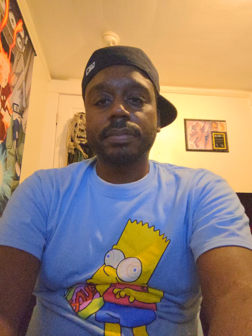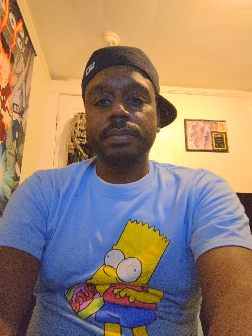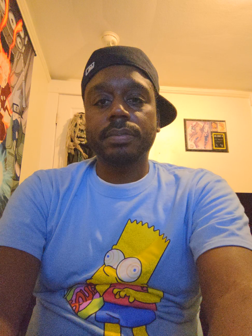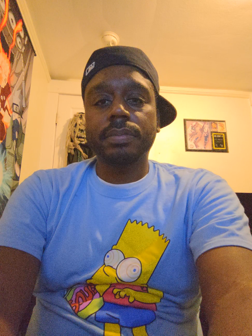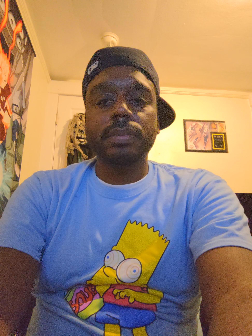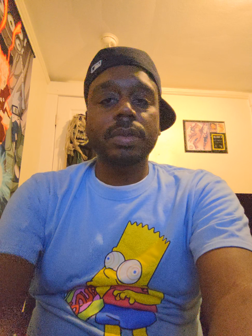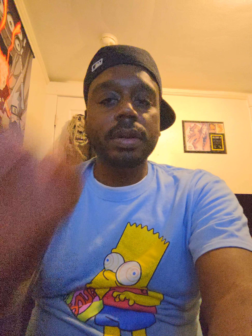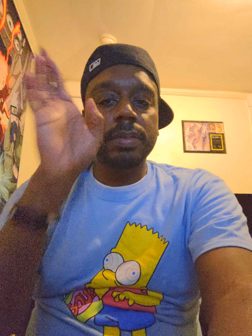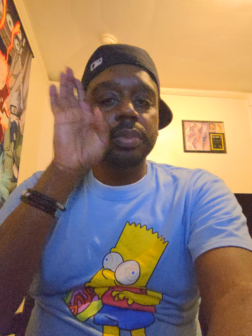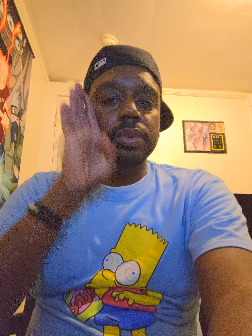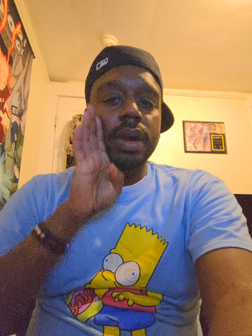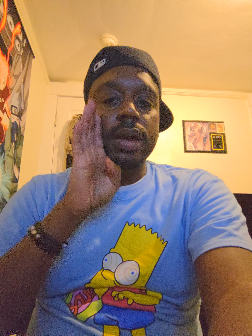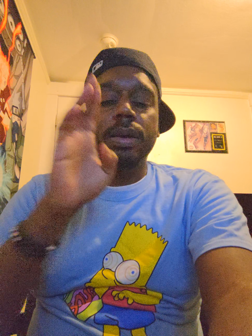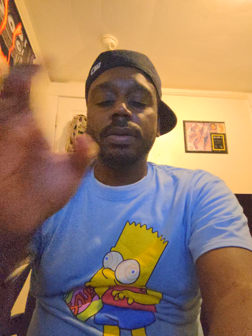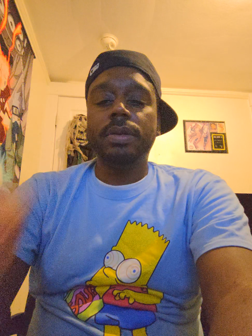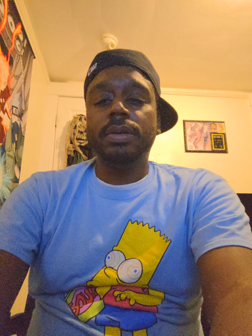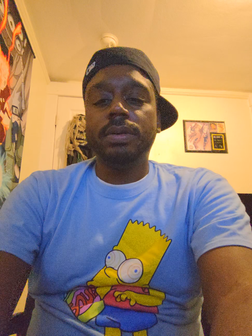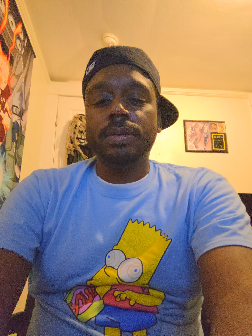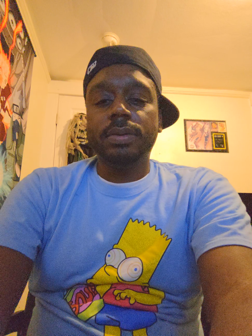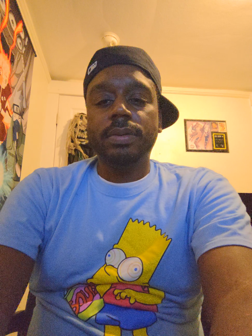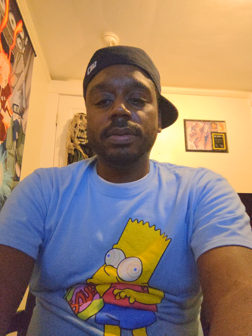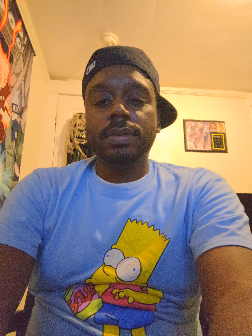brown